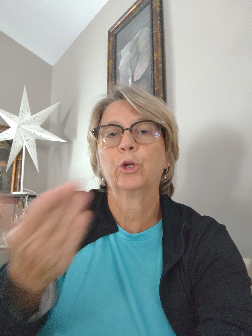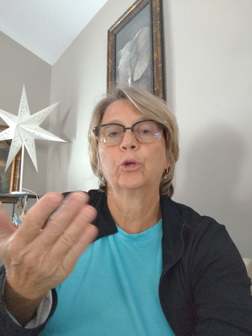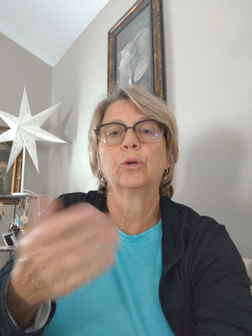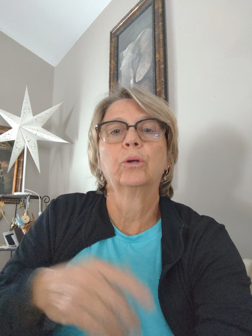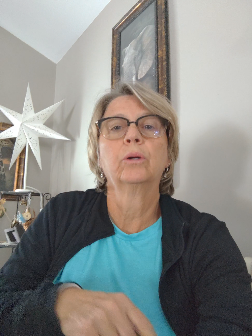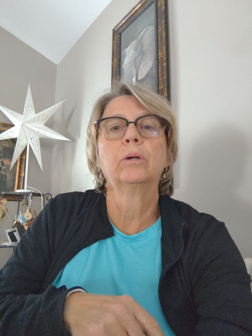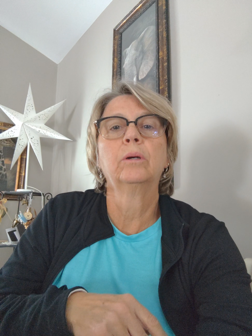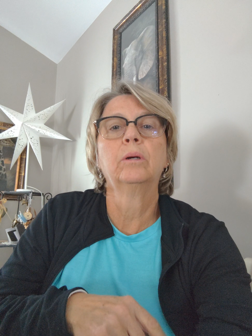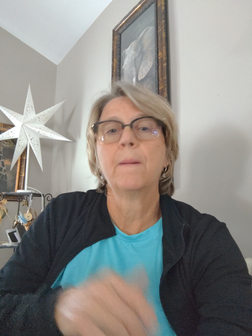book